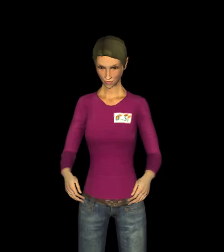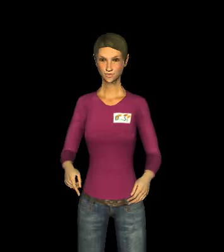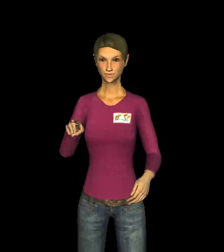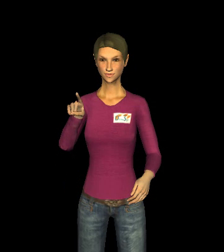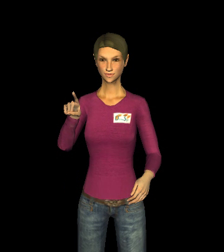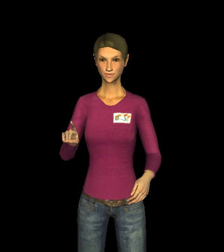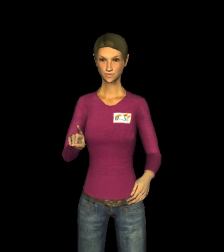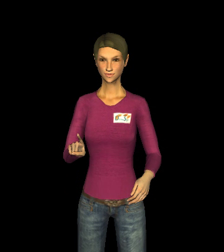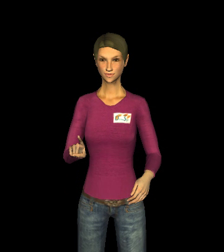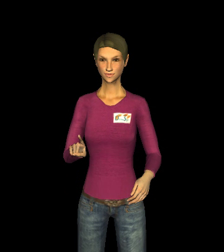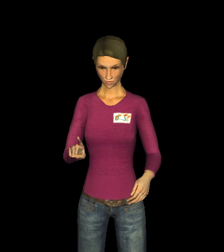يستجوب